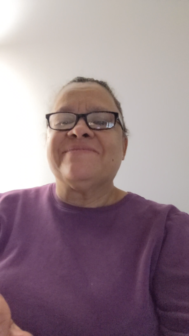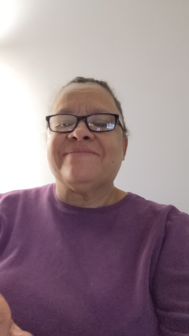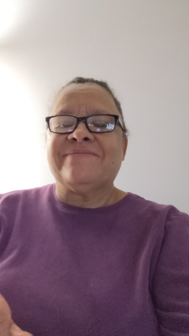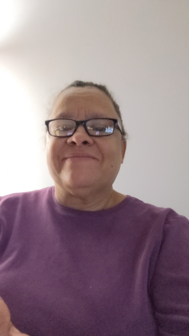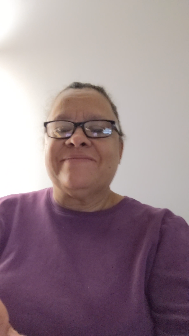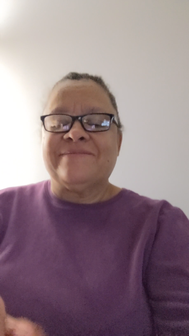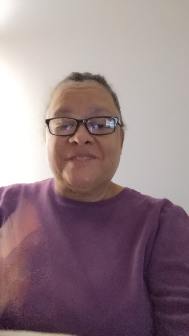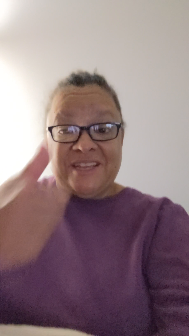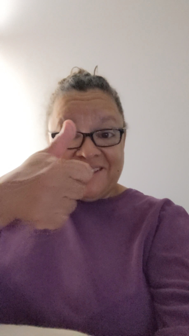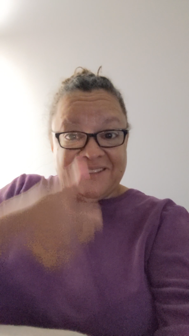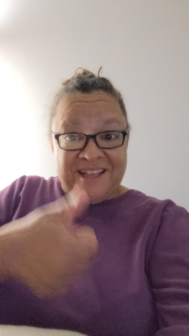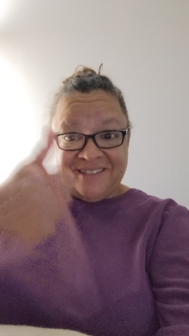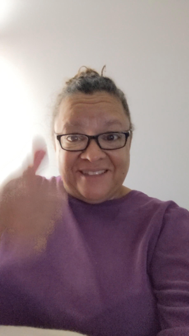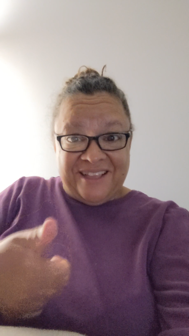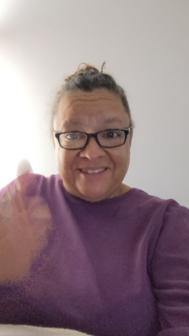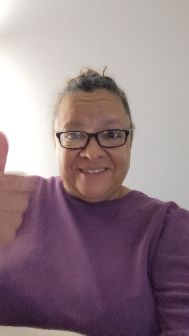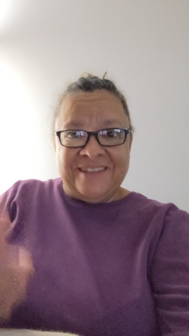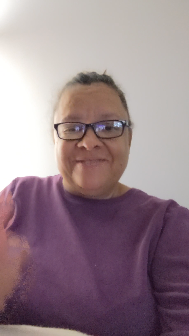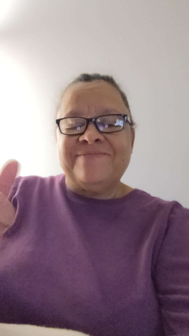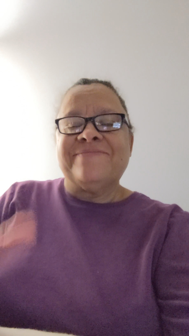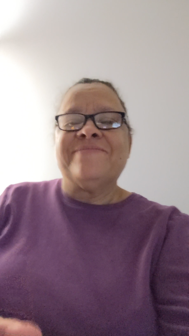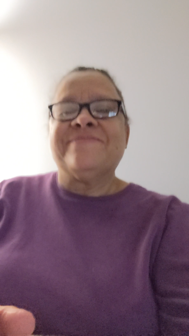each